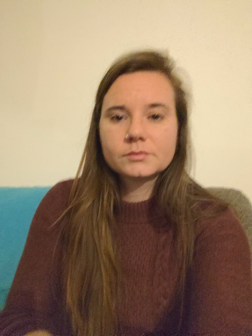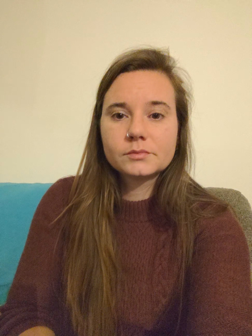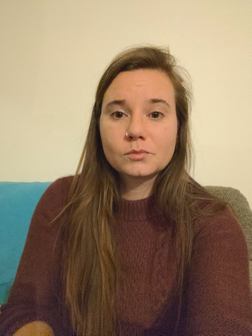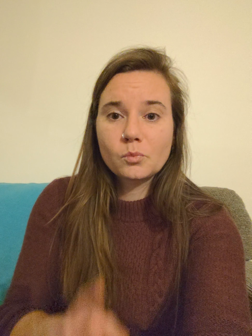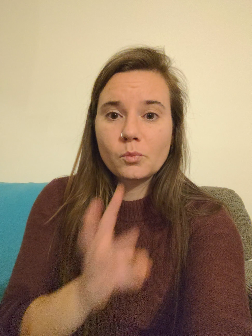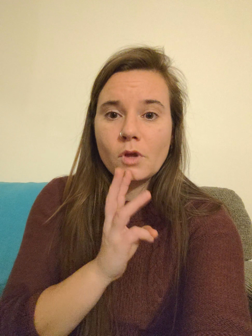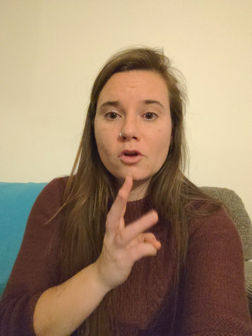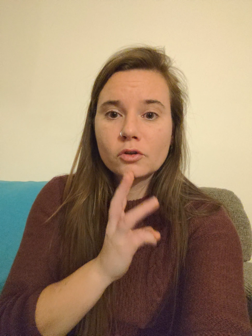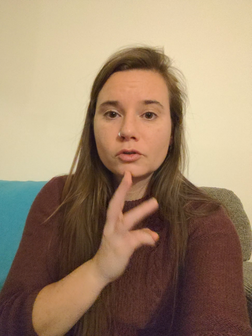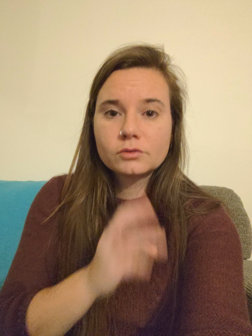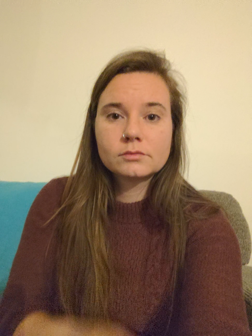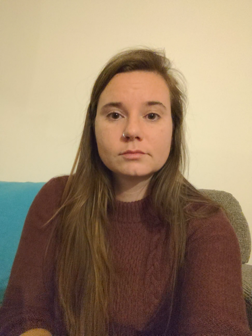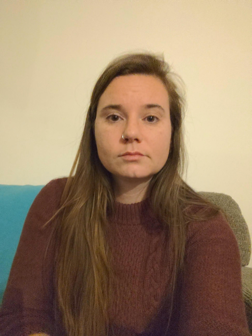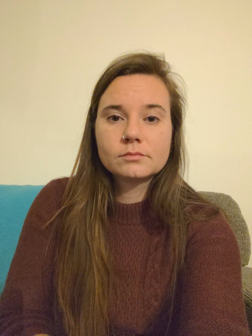water